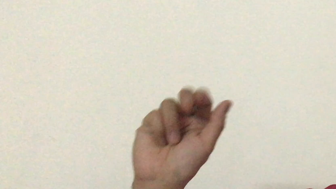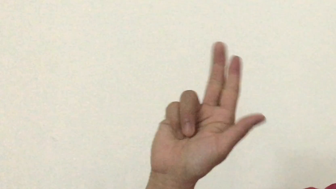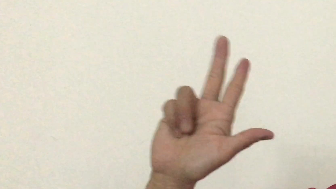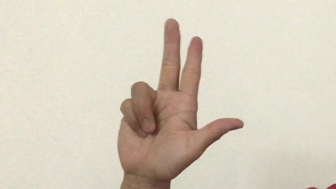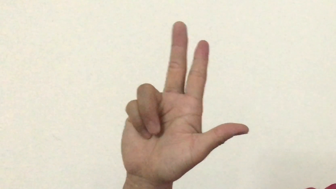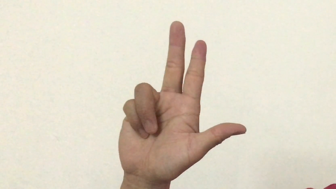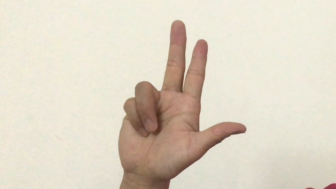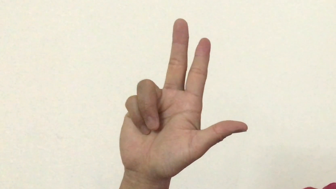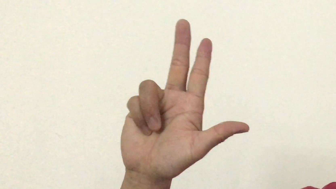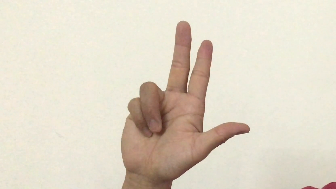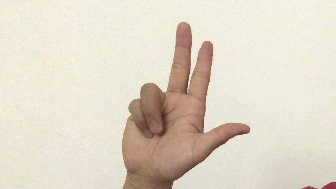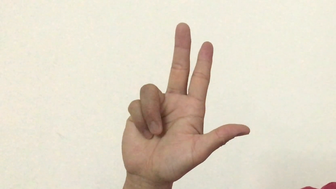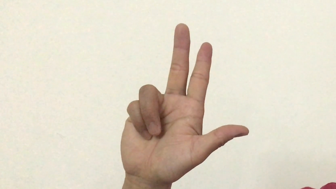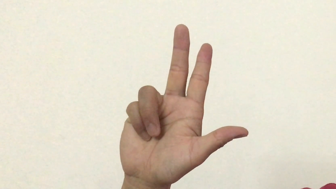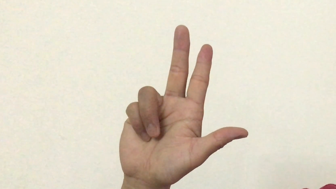इ